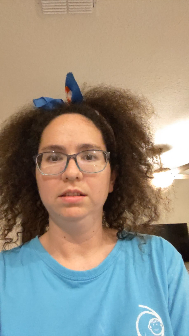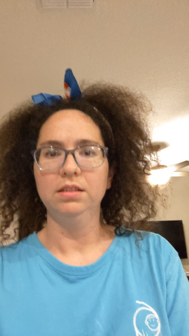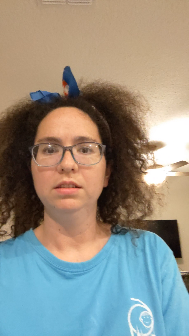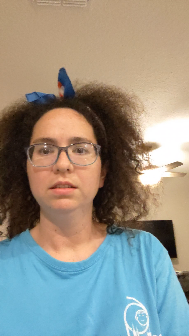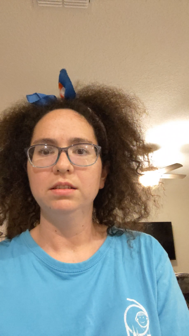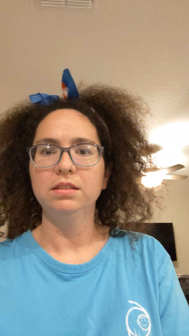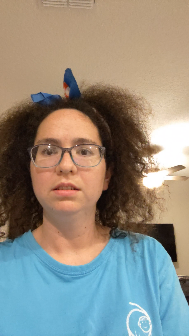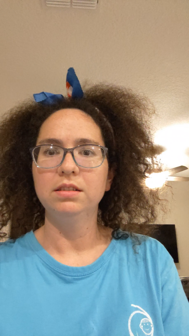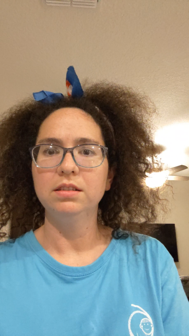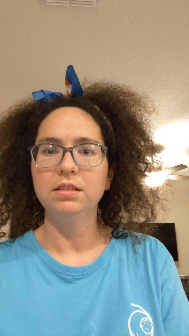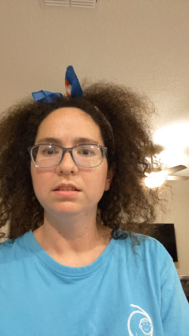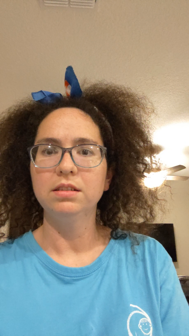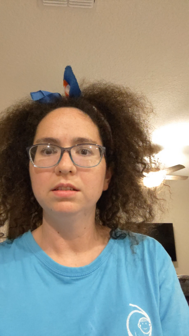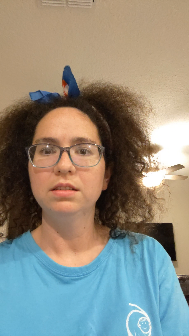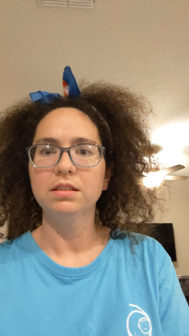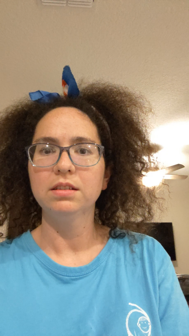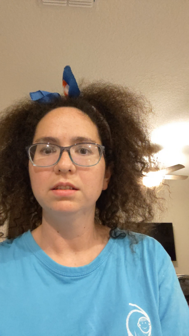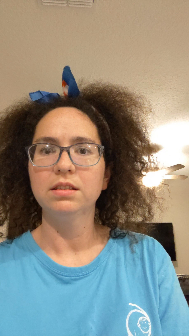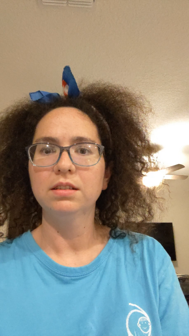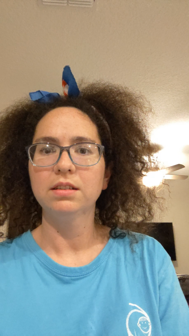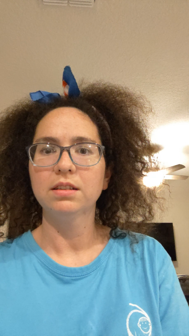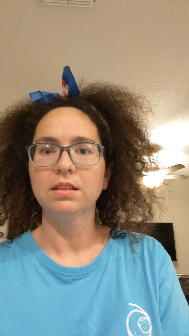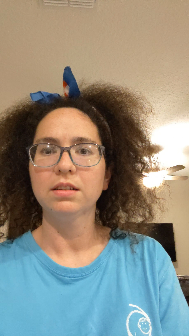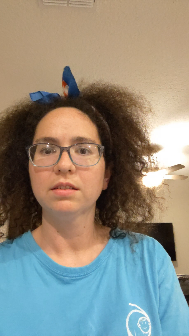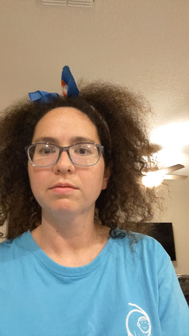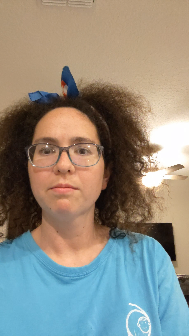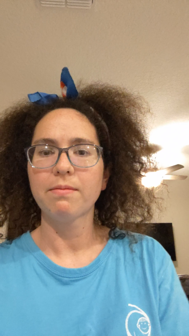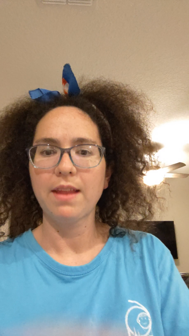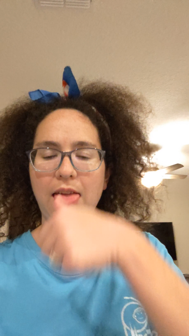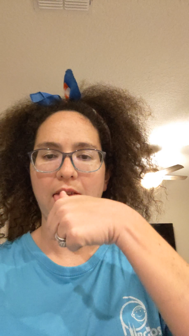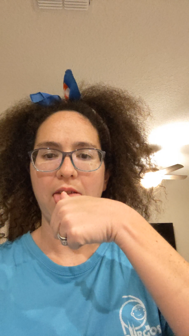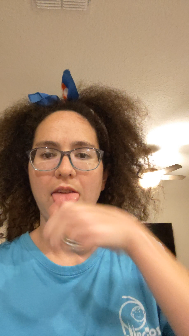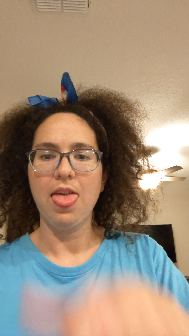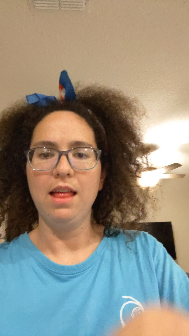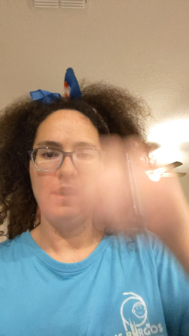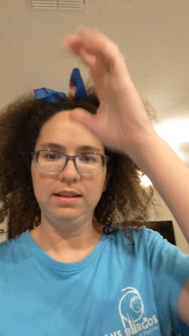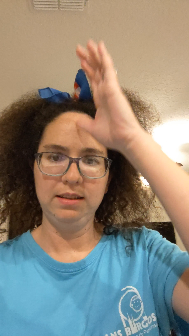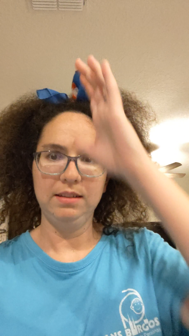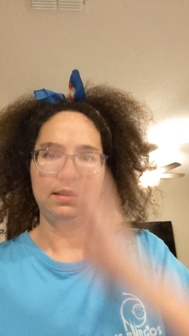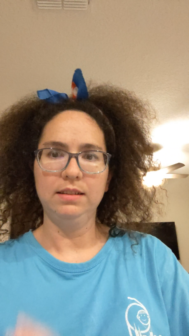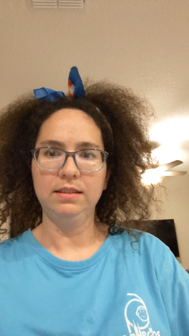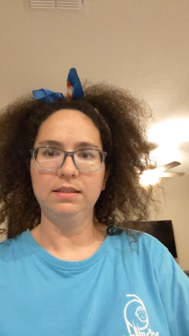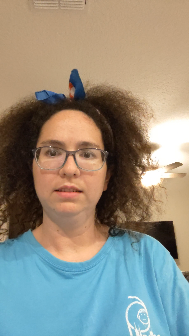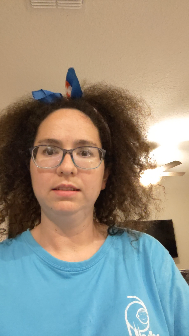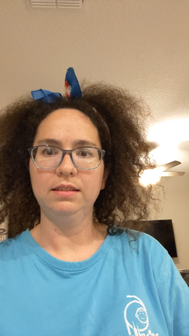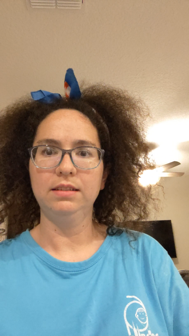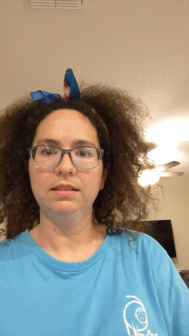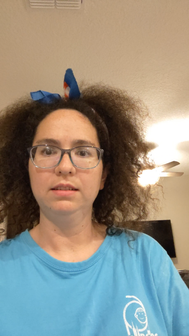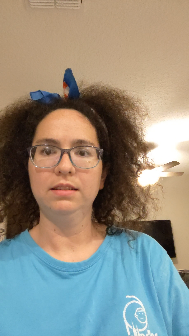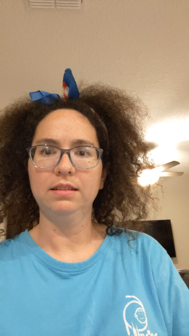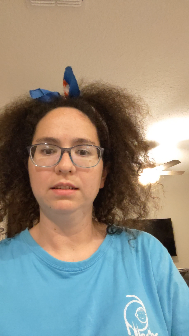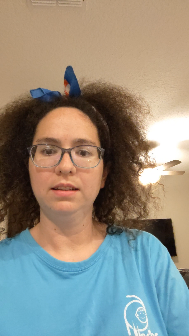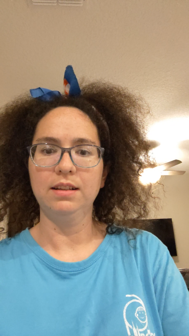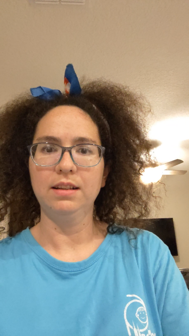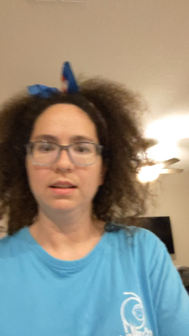mailman